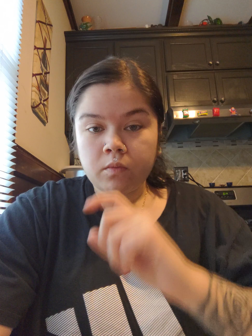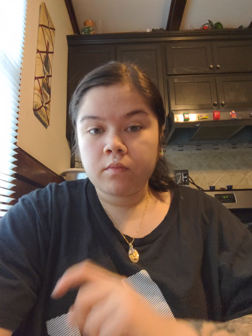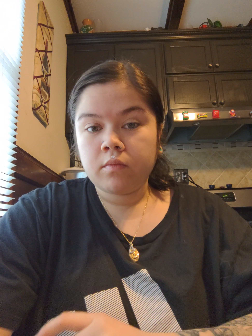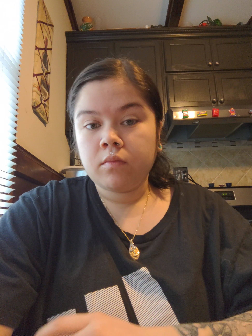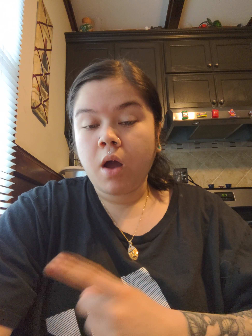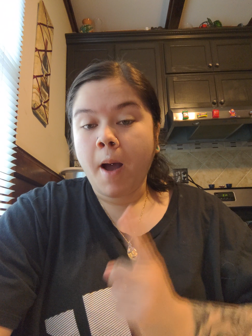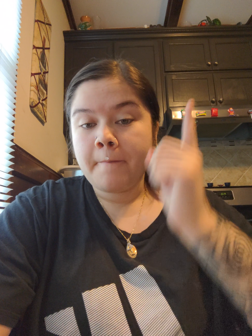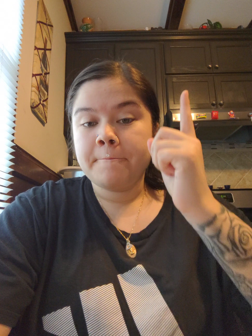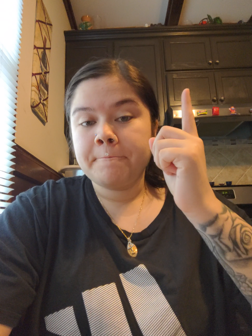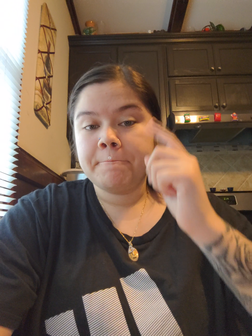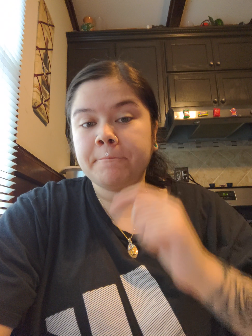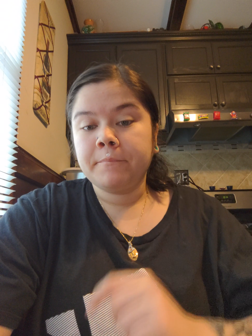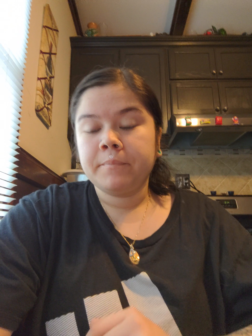up